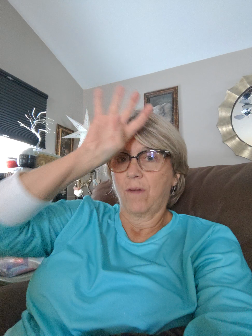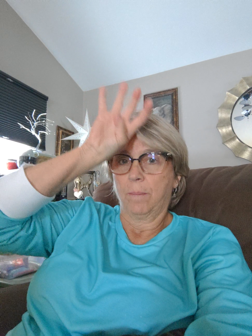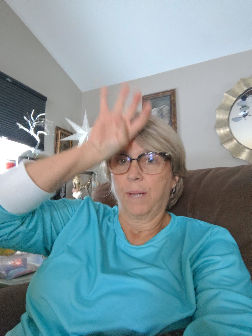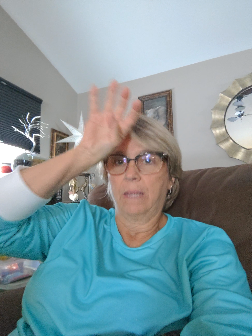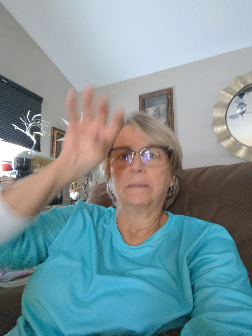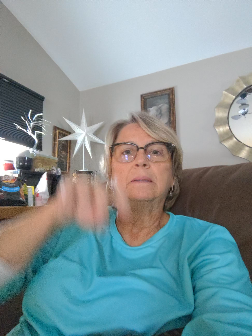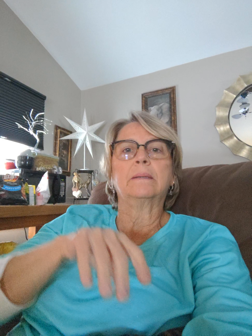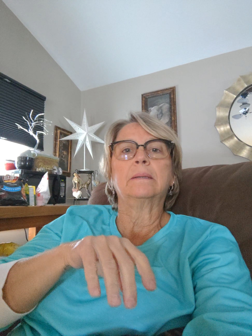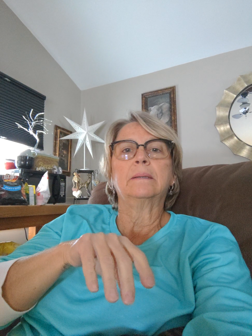fireman